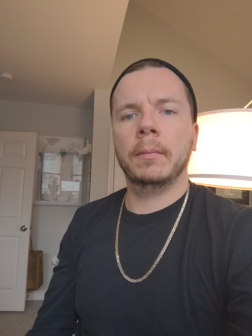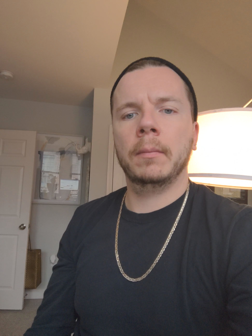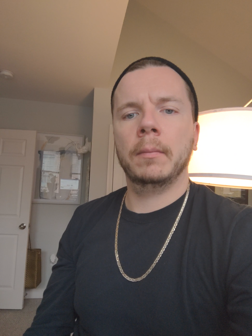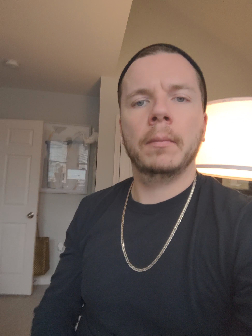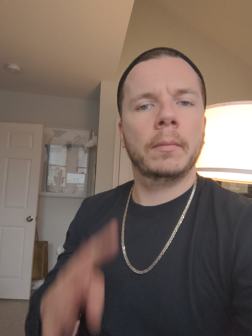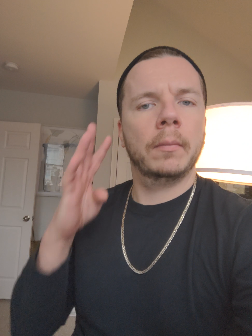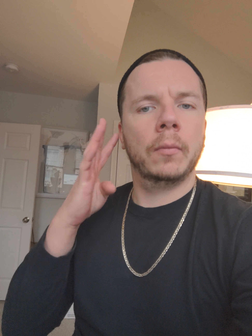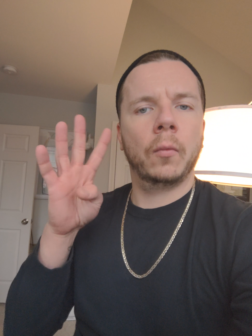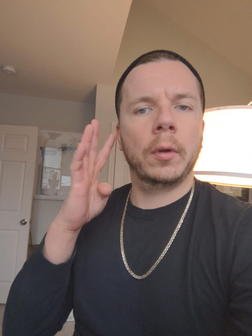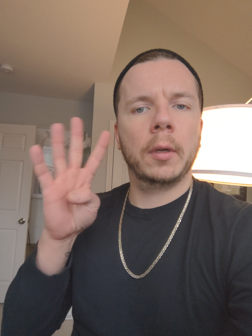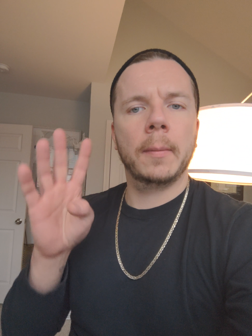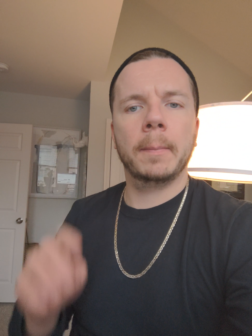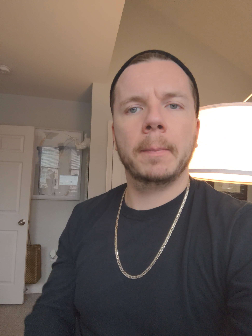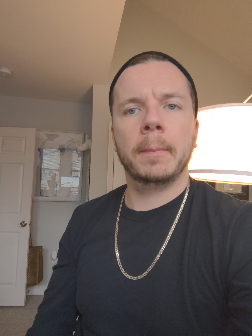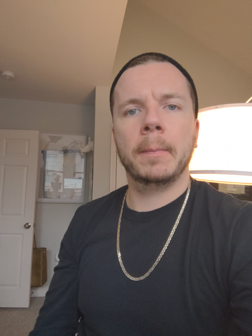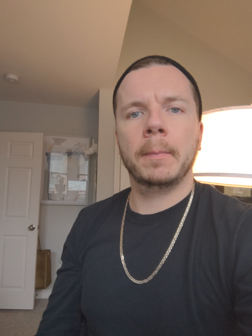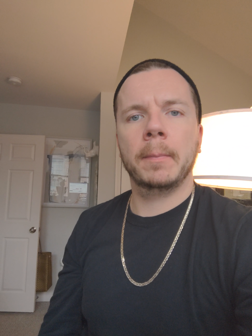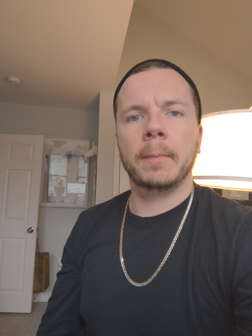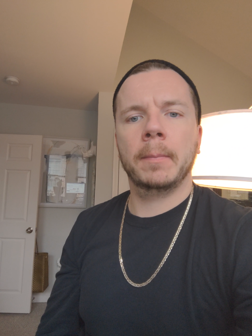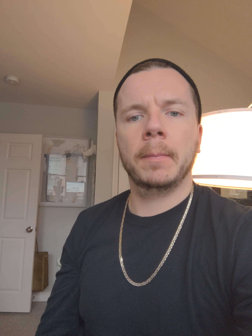noisy